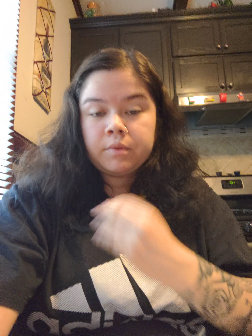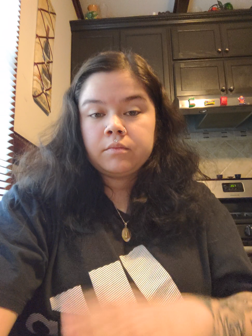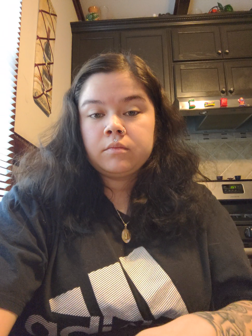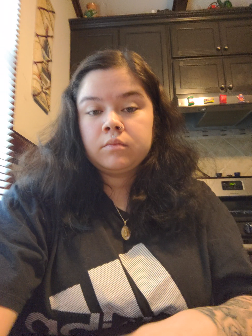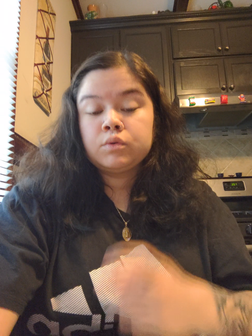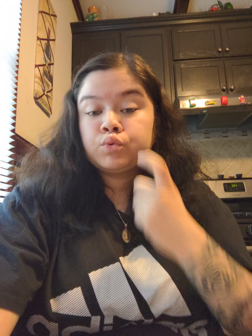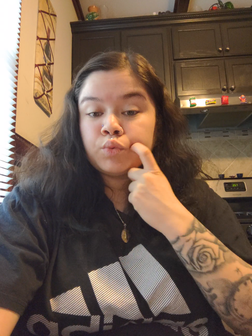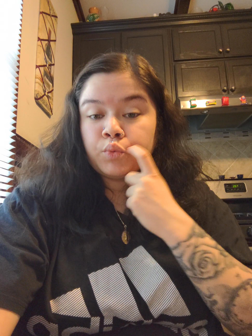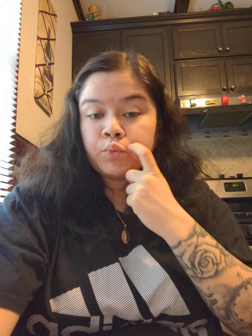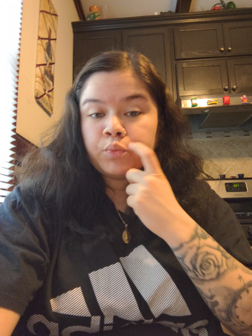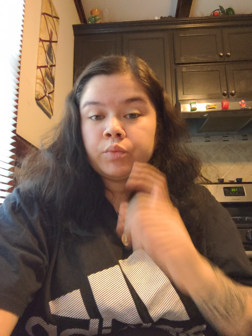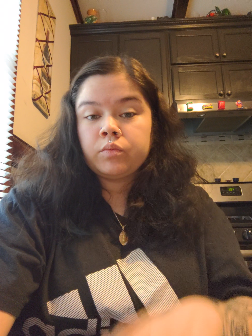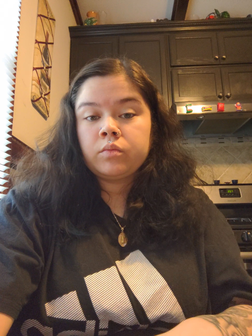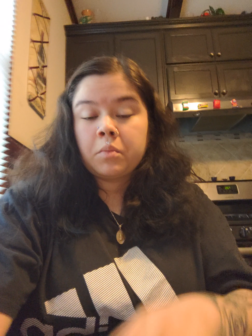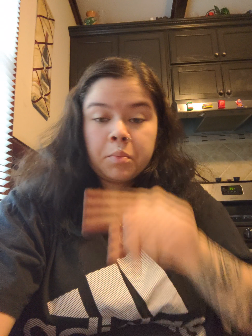tooth